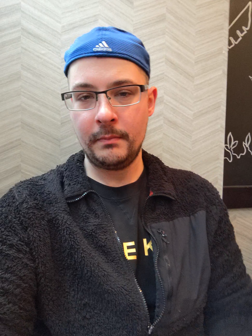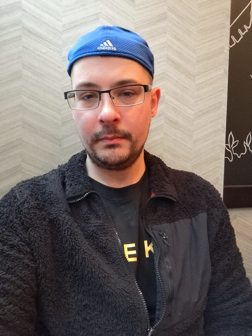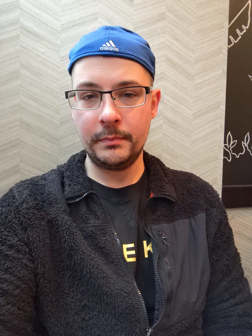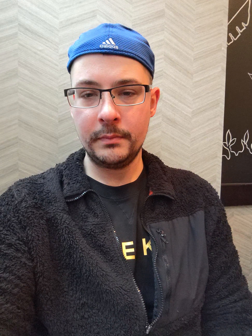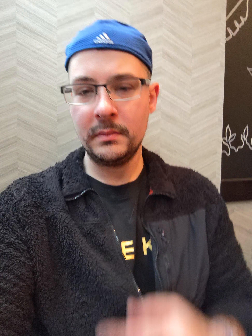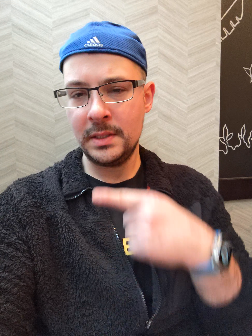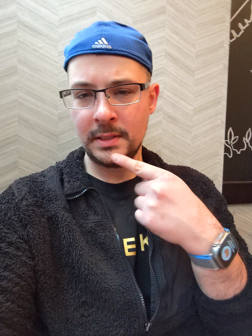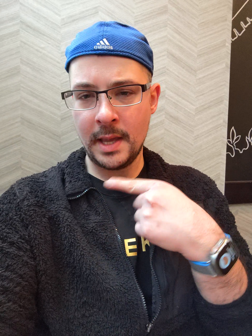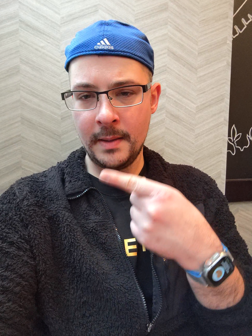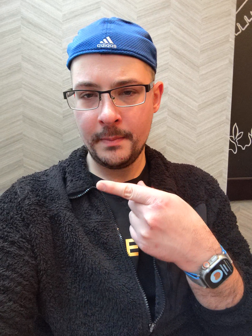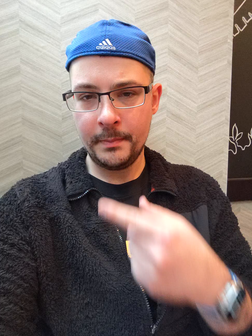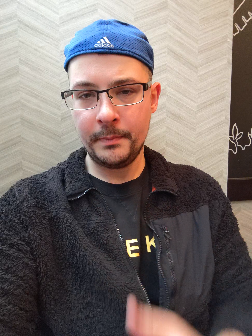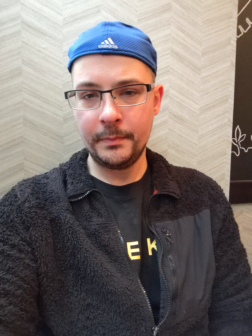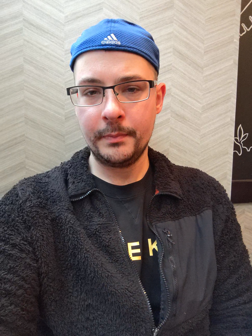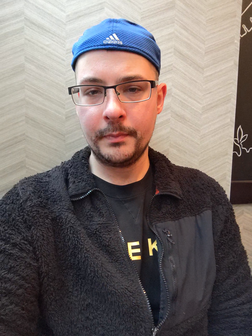say